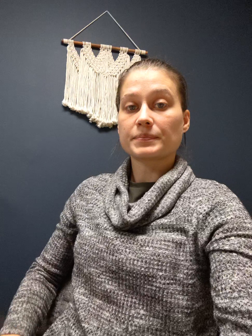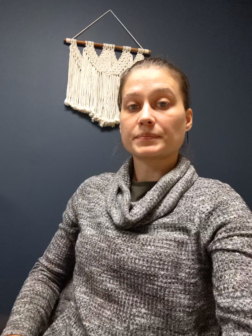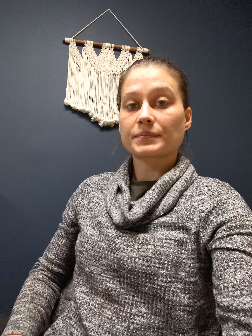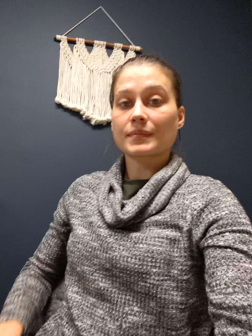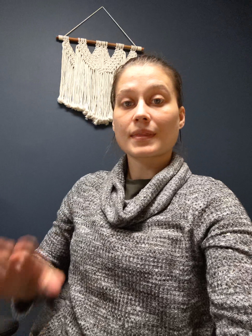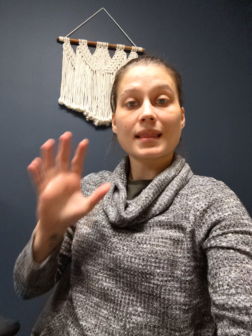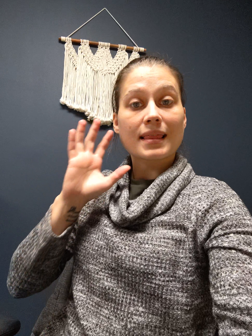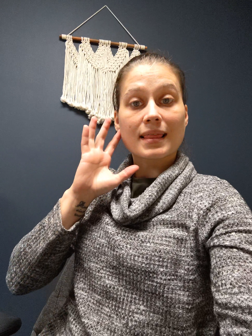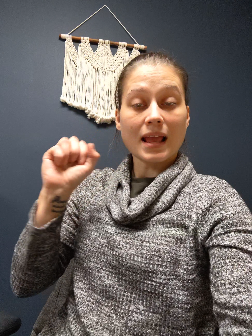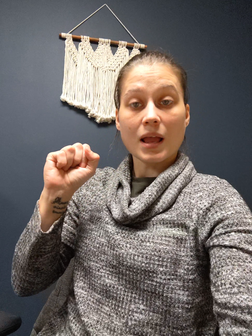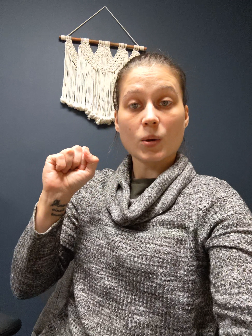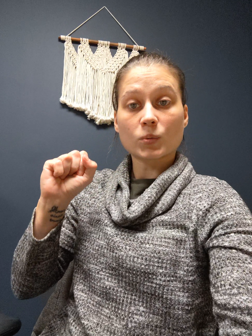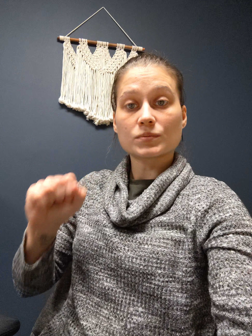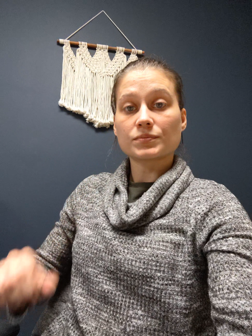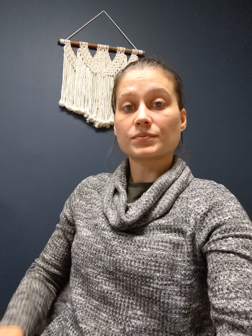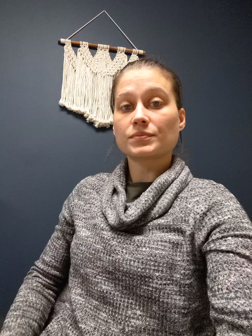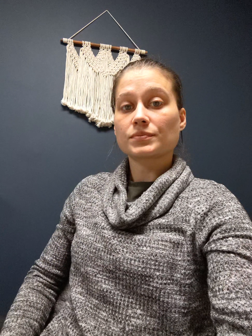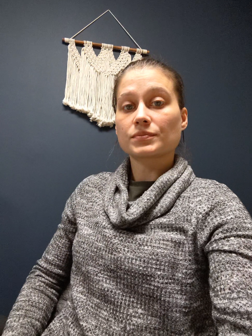loud